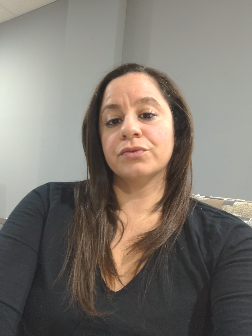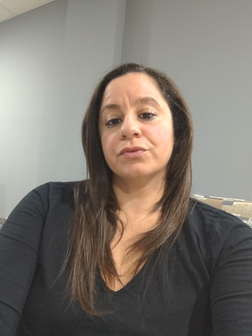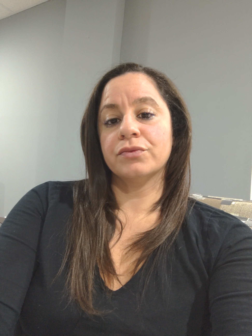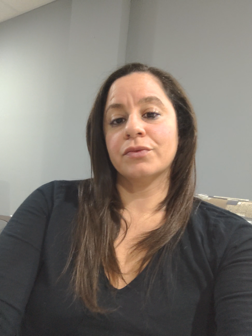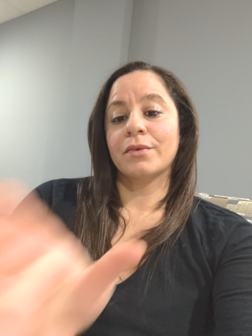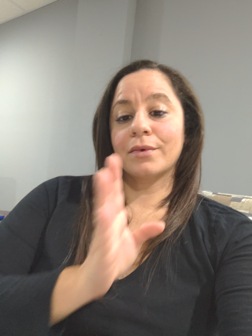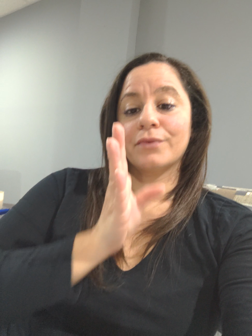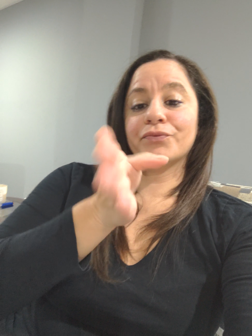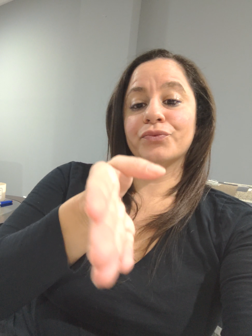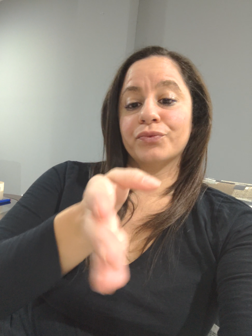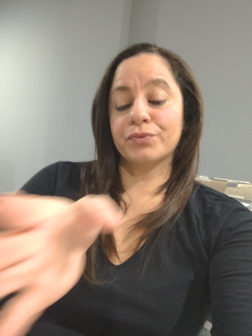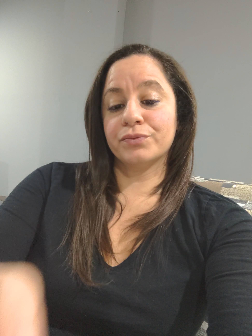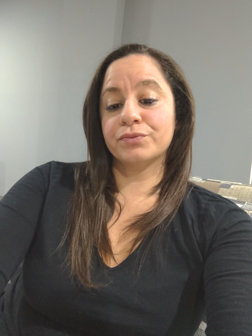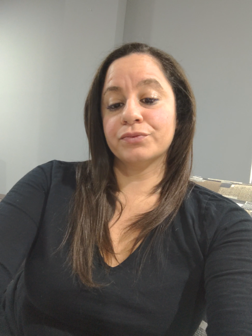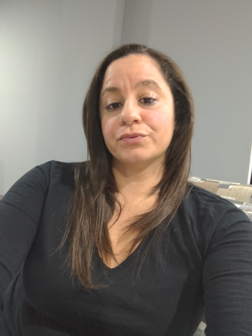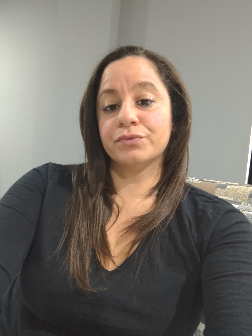after